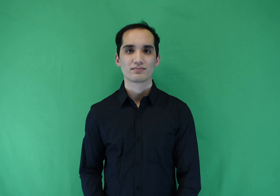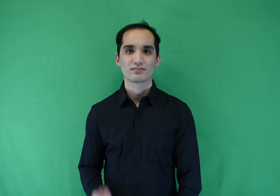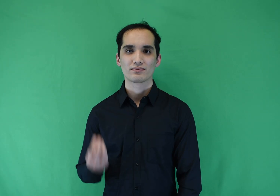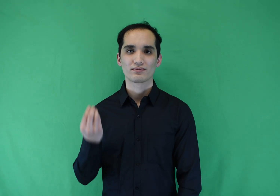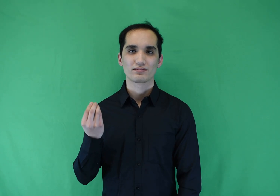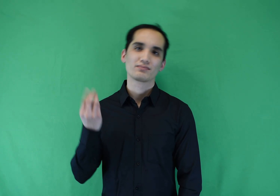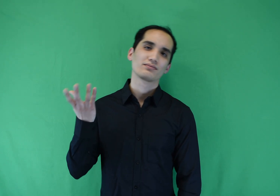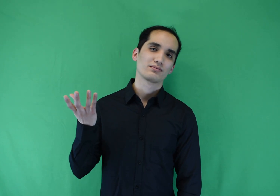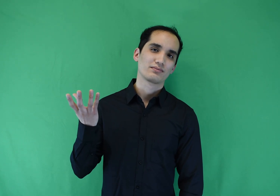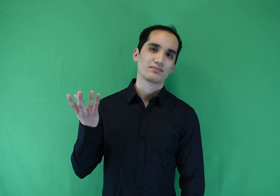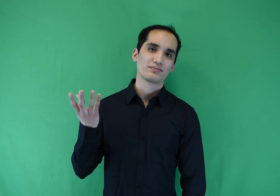cuánto